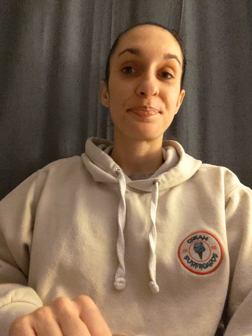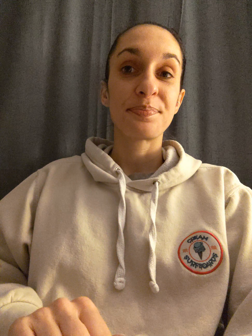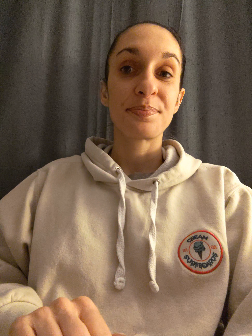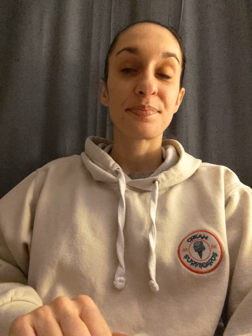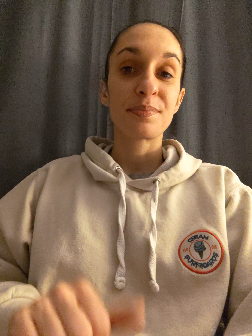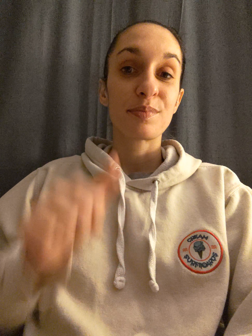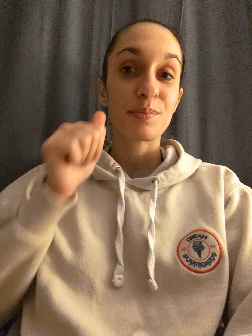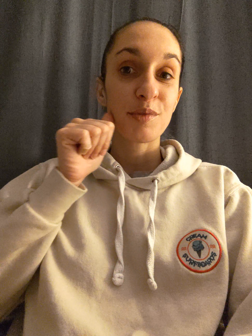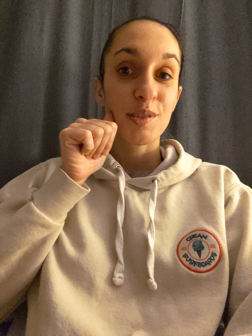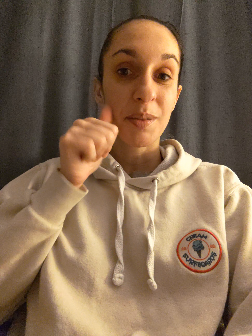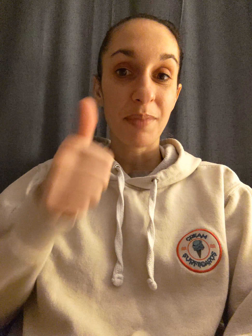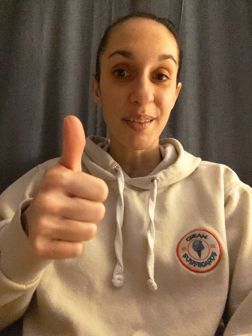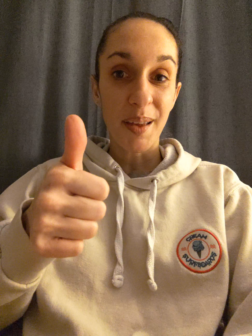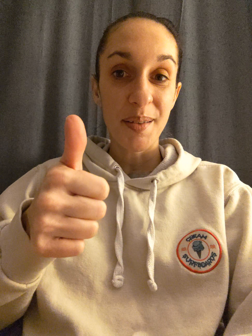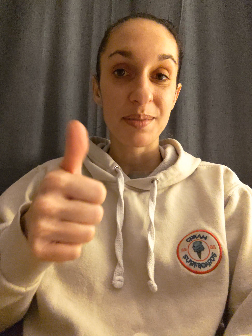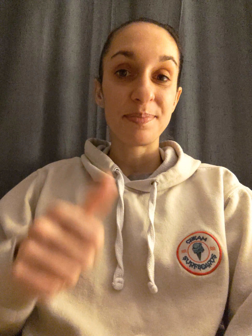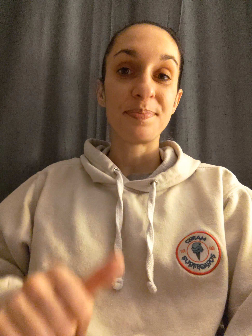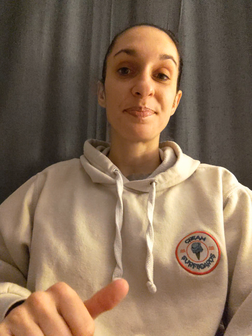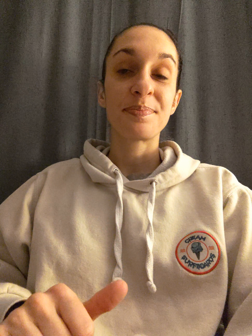tomorrow